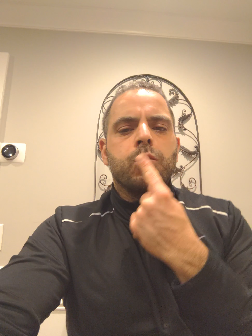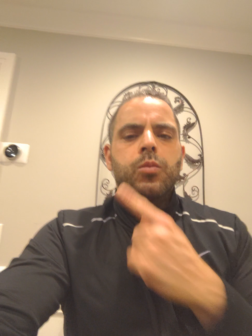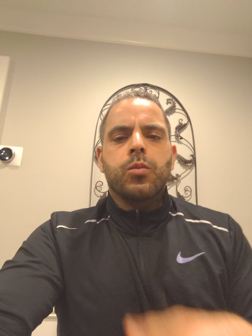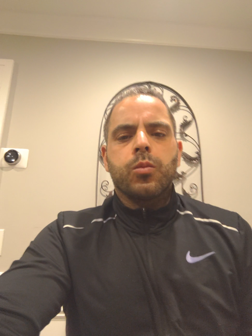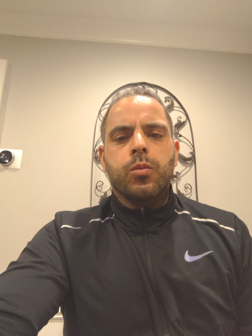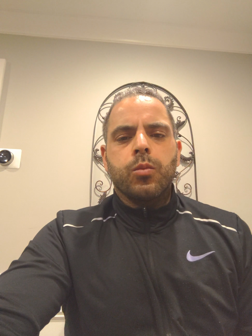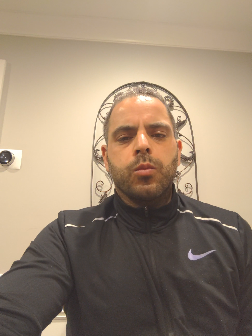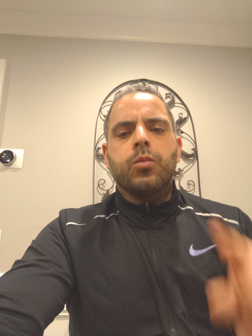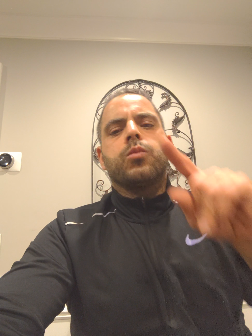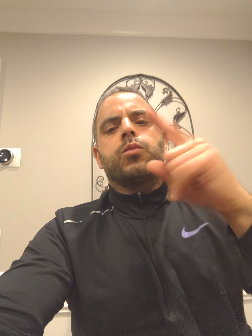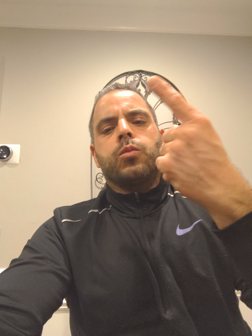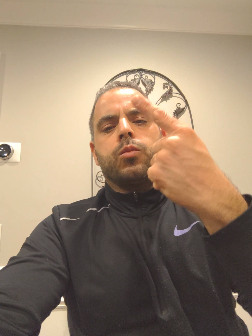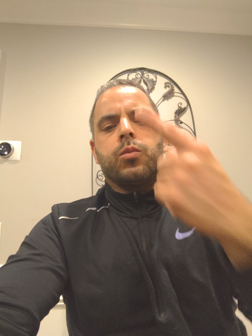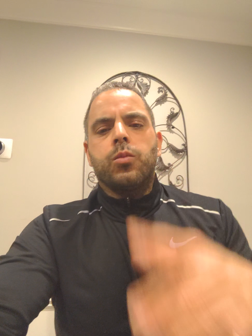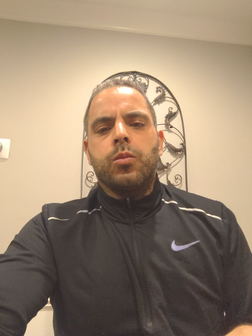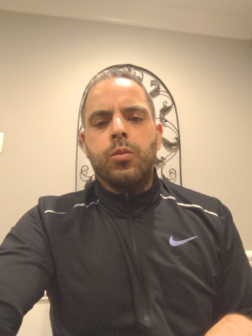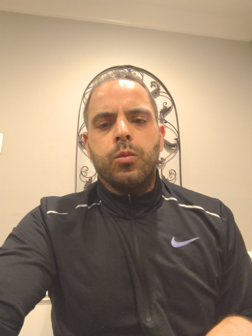first